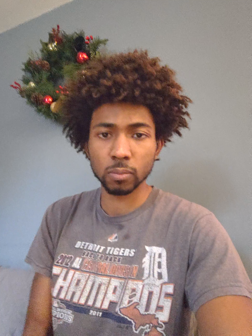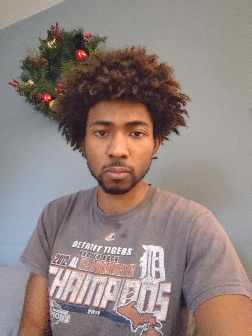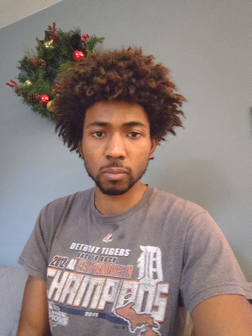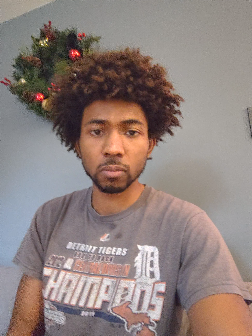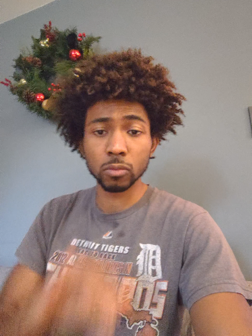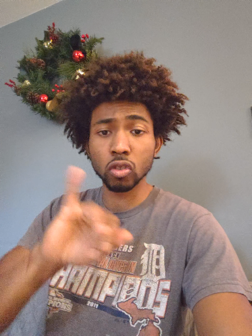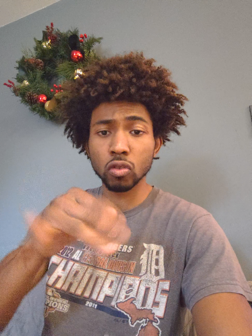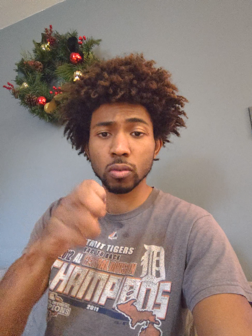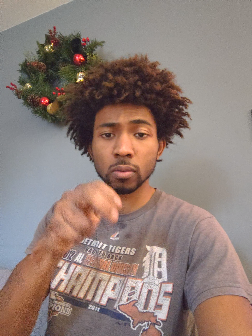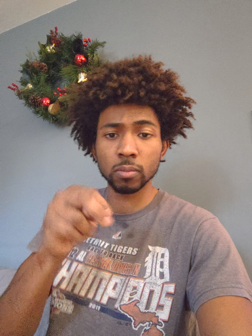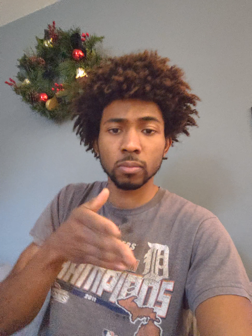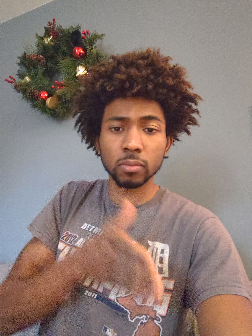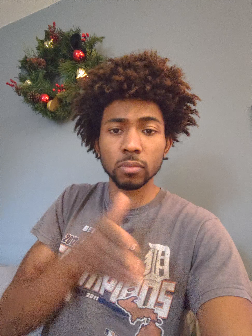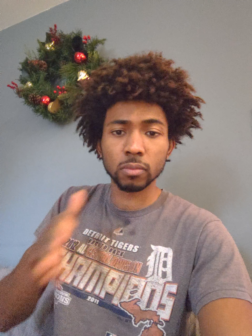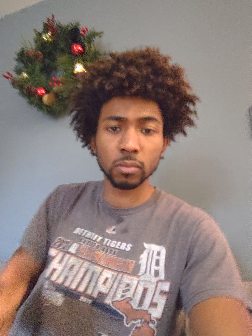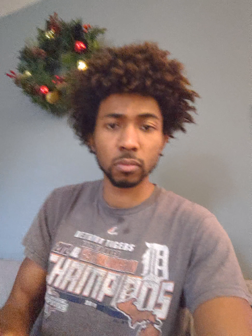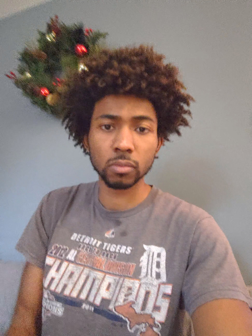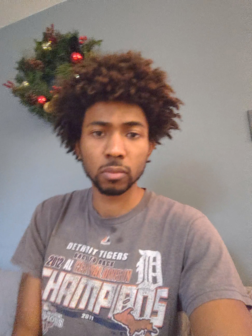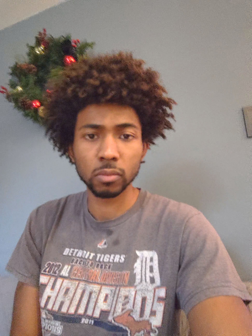jeans